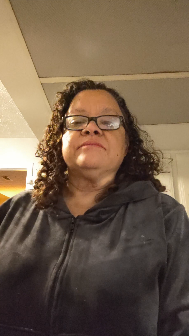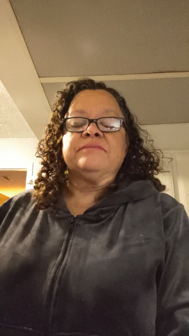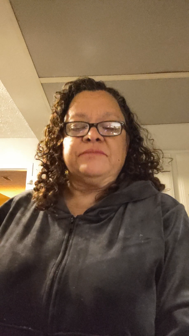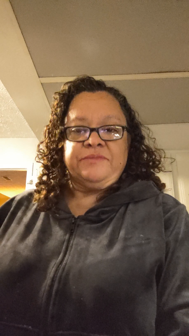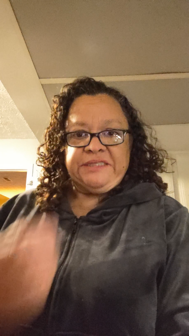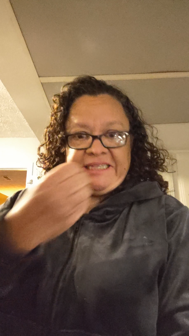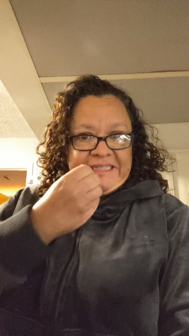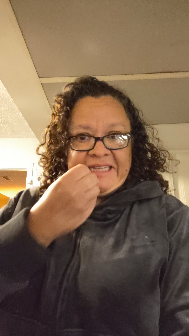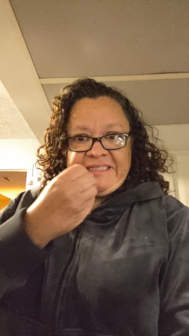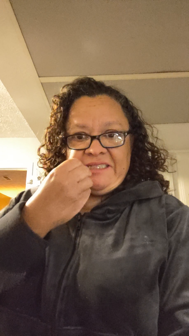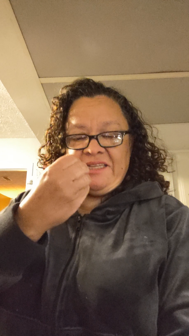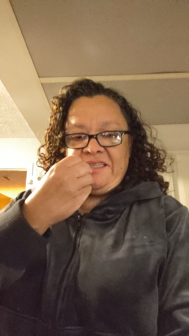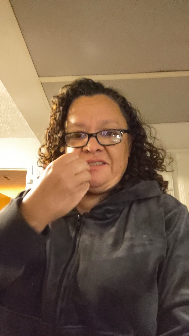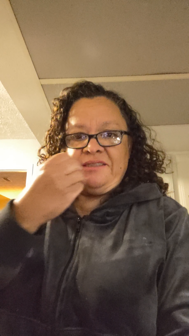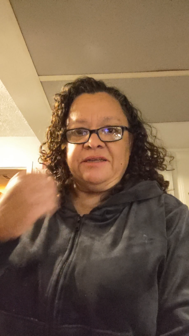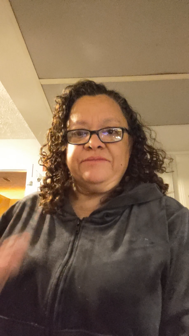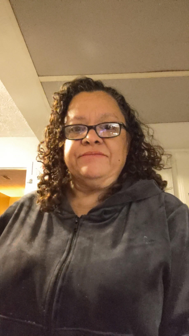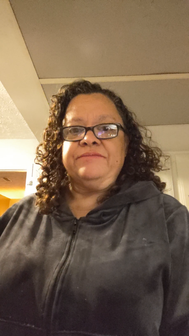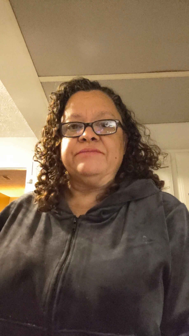eat